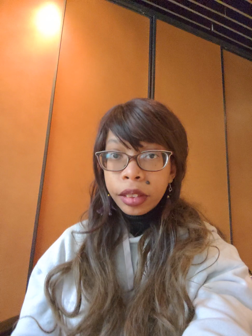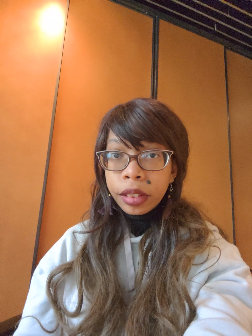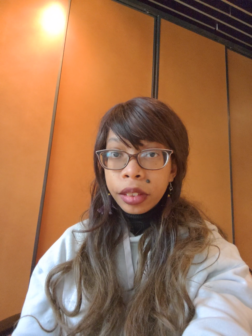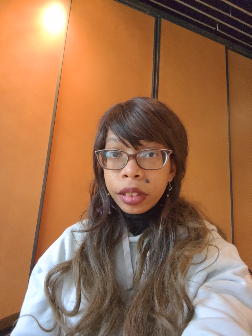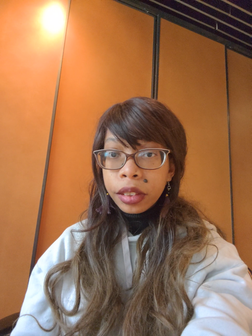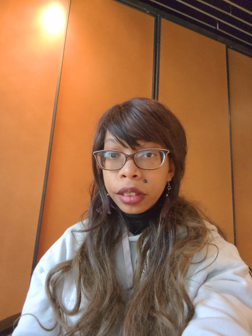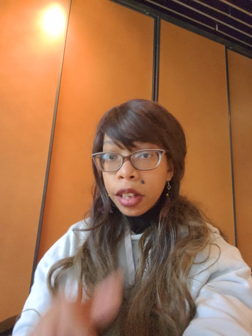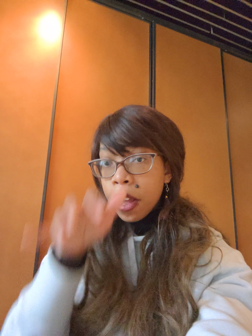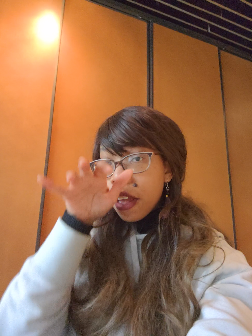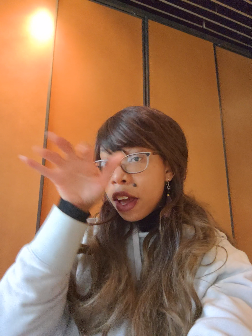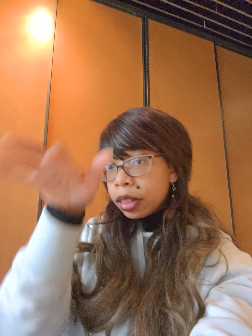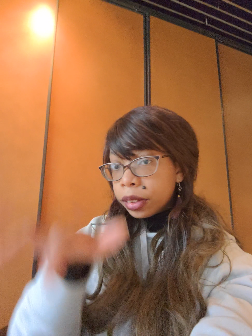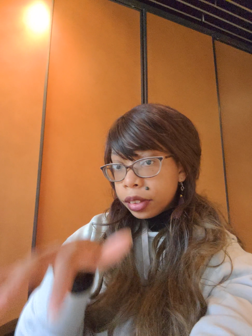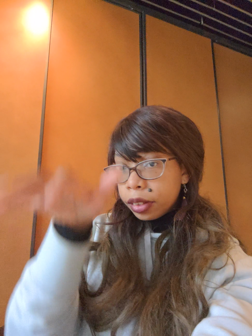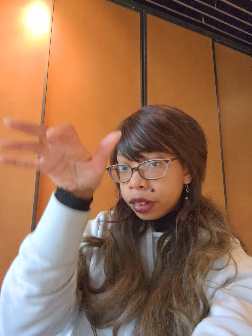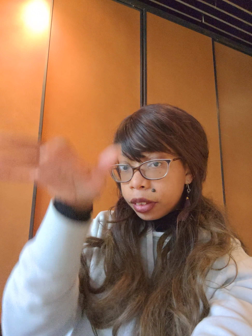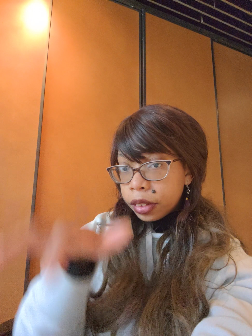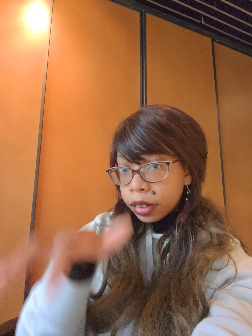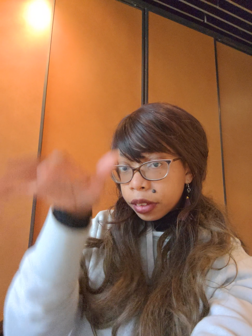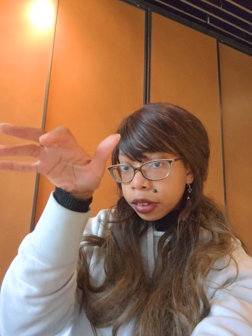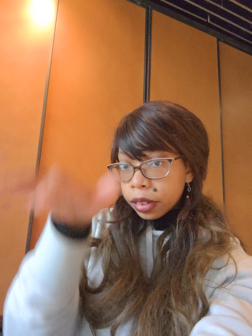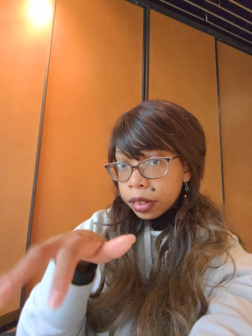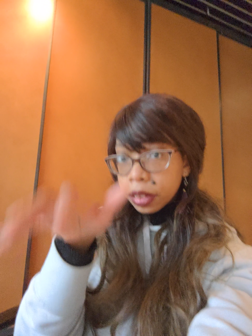alligator